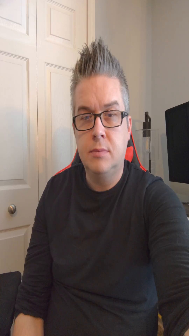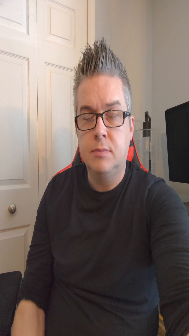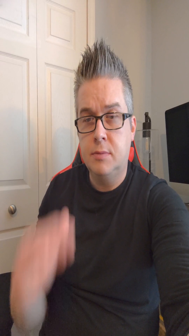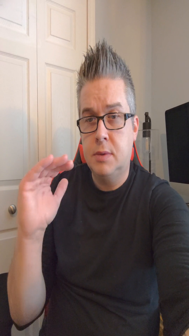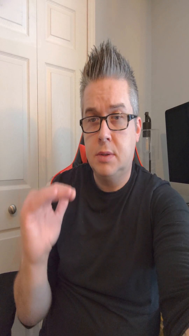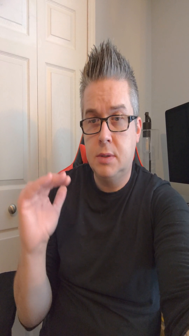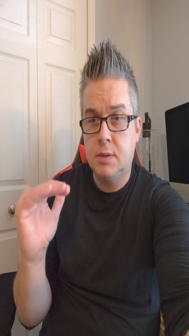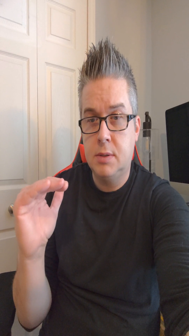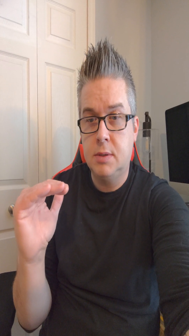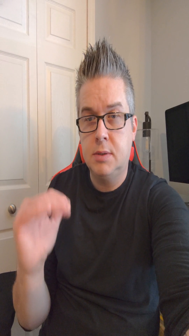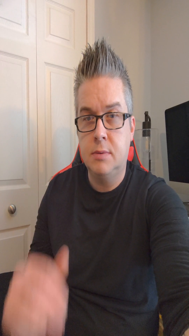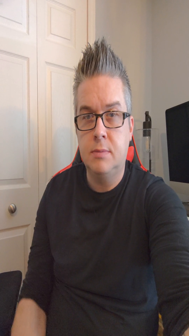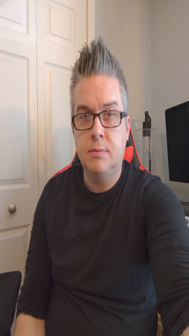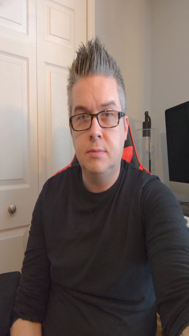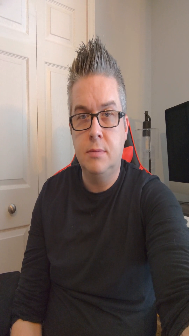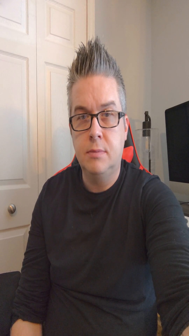child